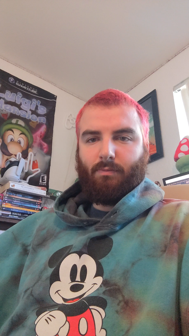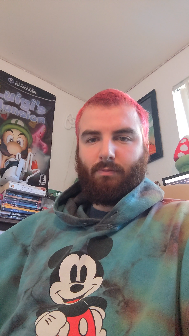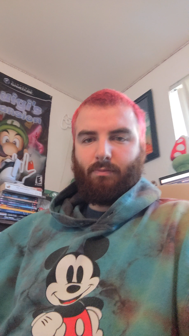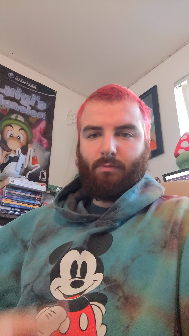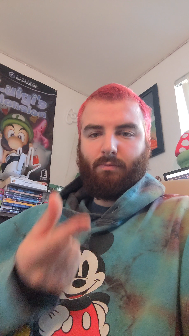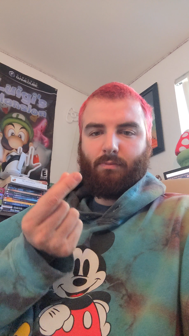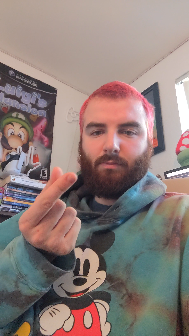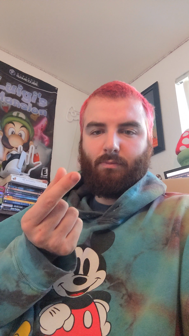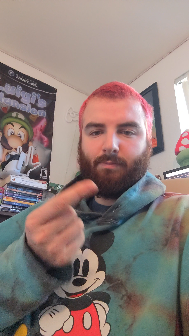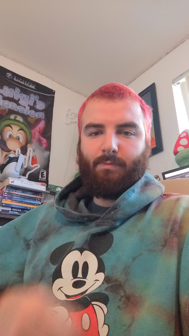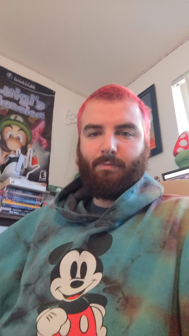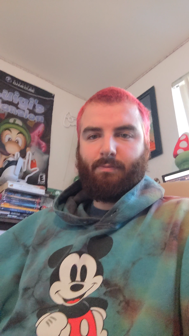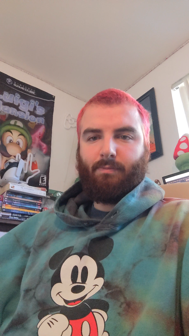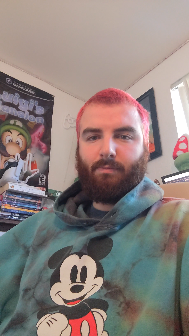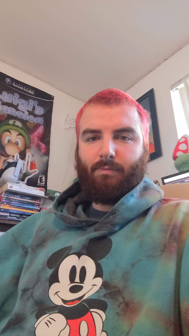do